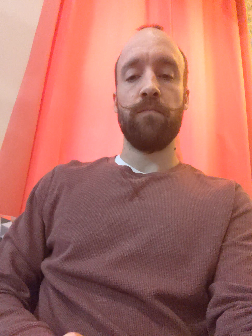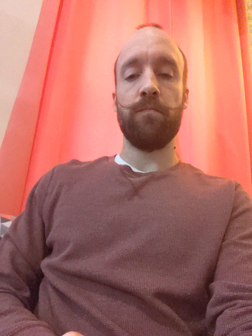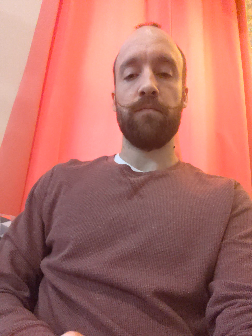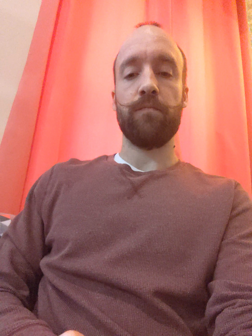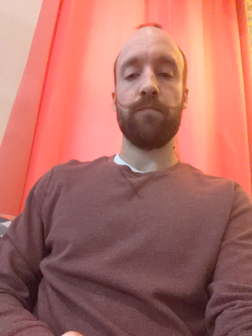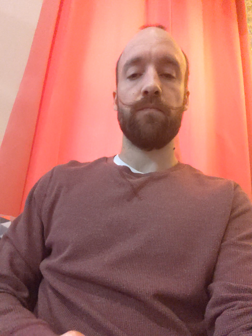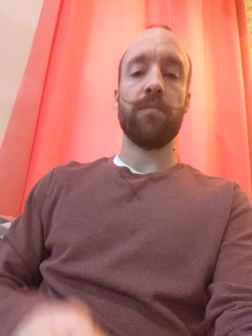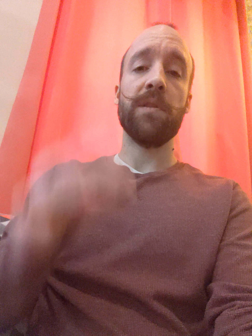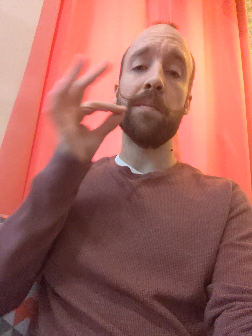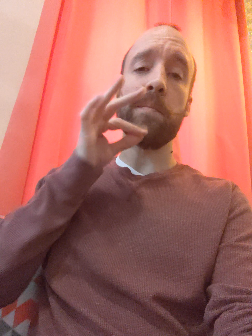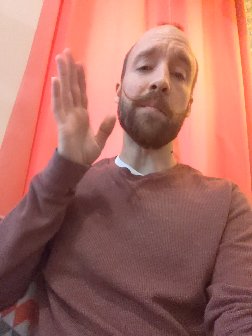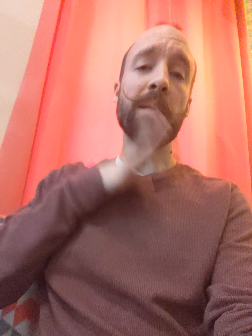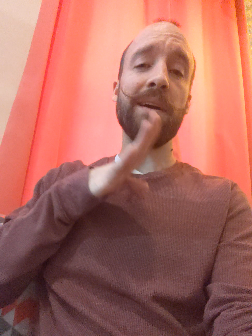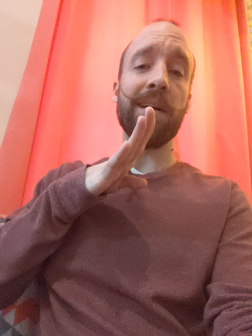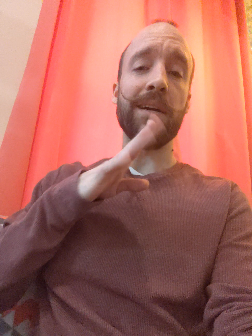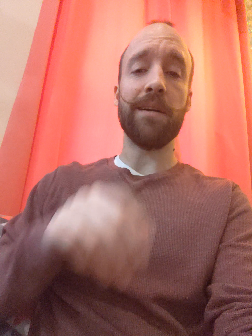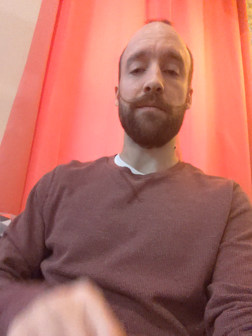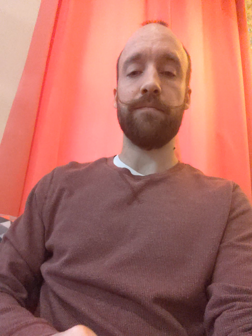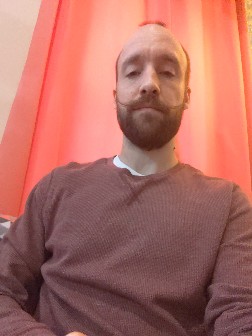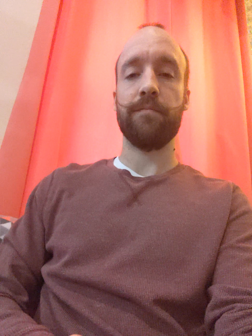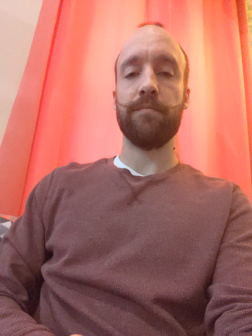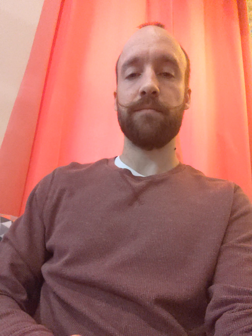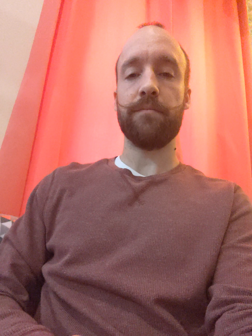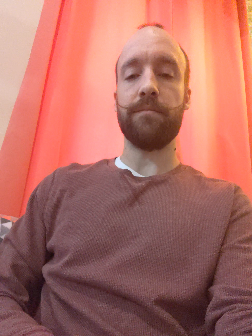bee